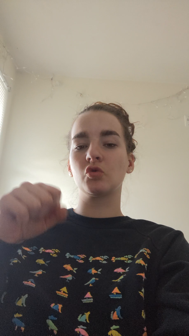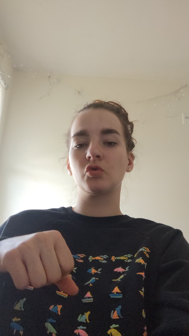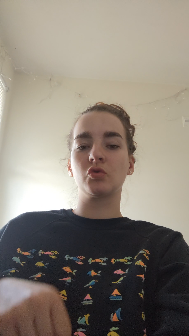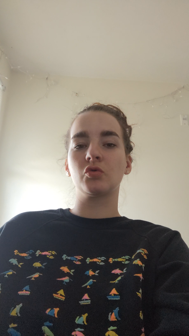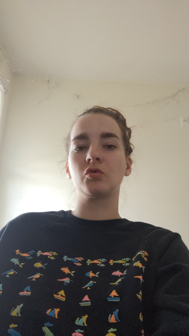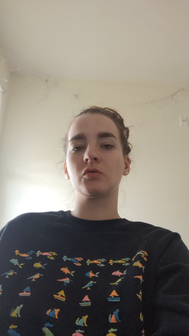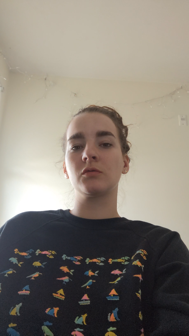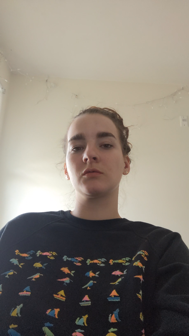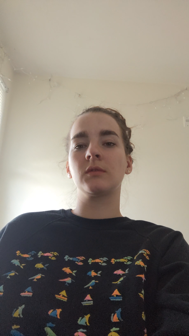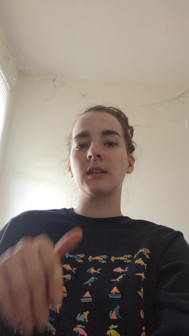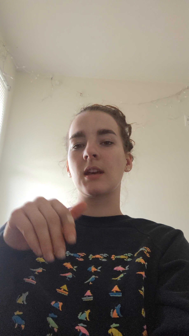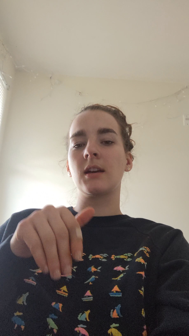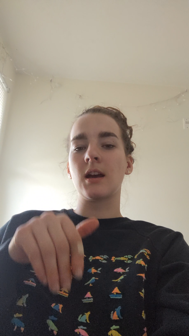night night